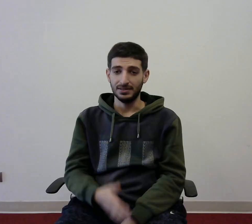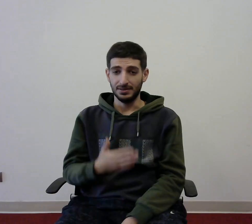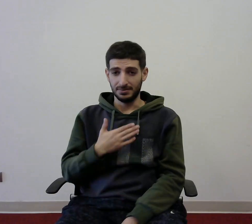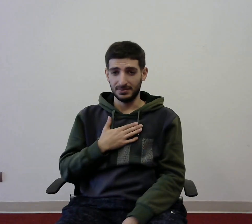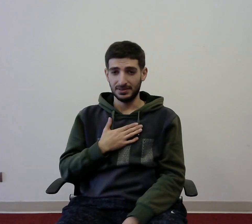mən